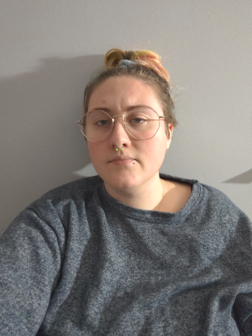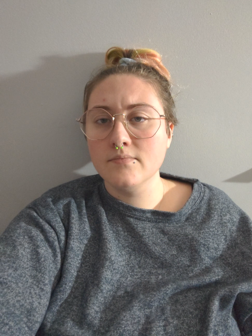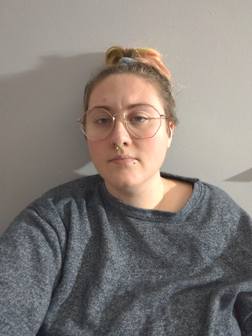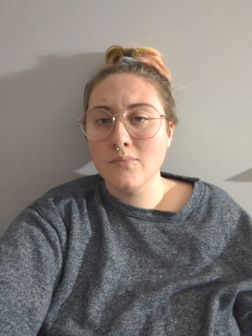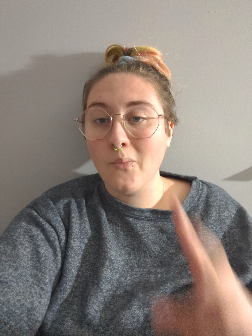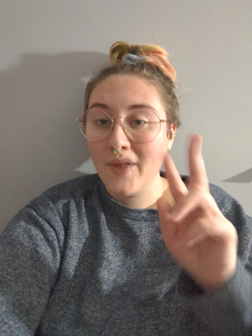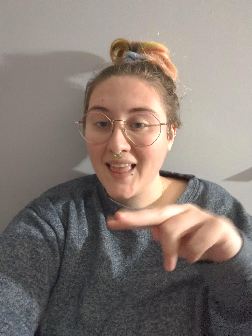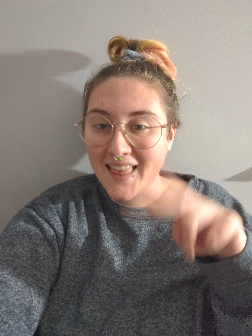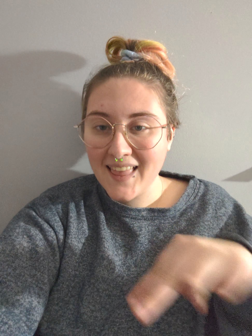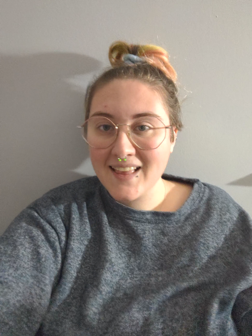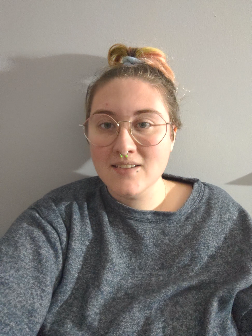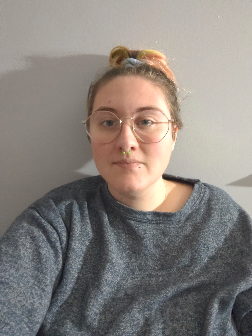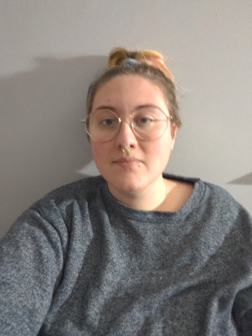read